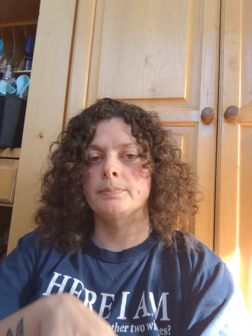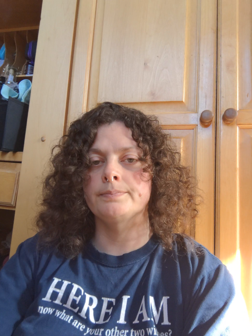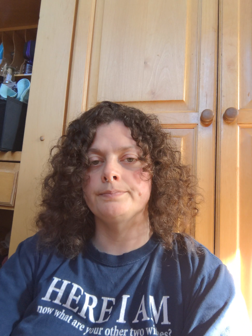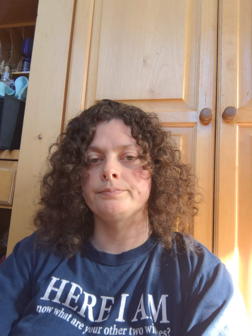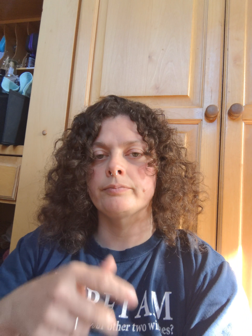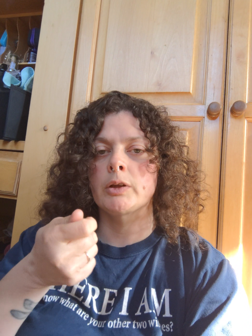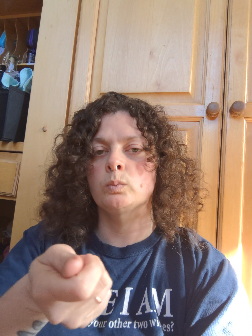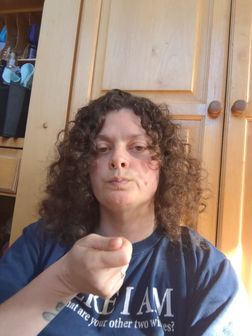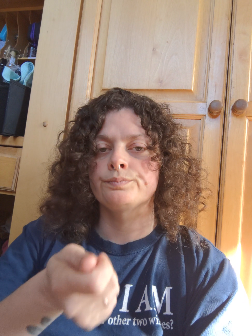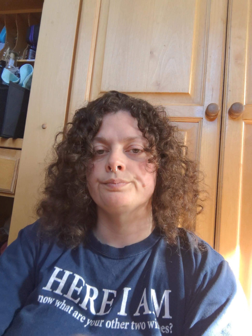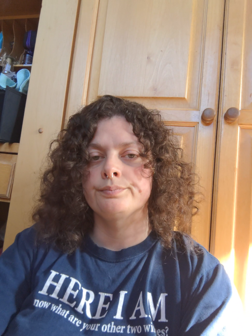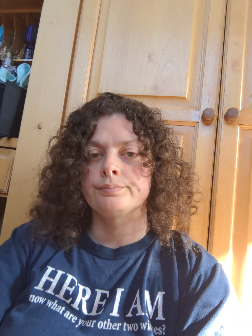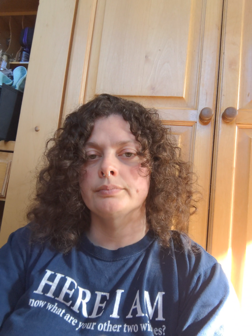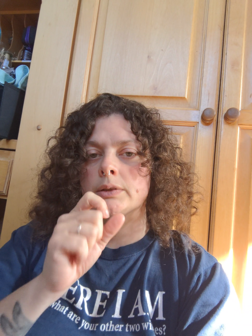vacuum